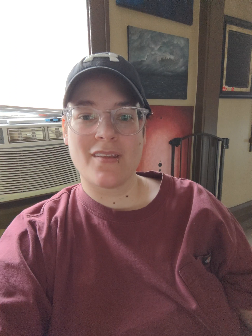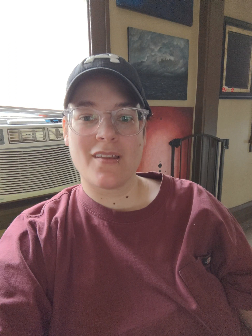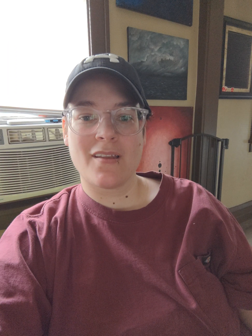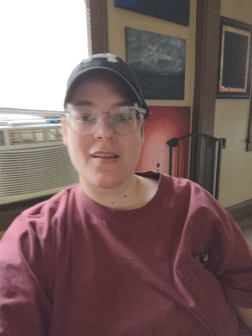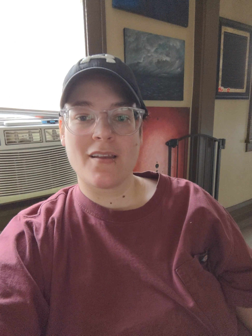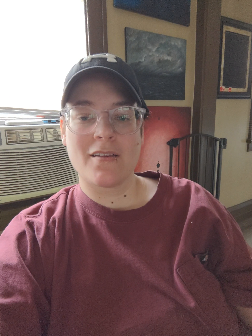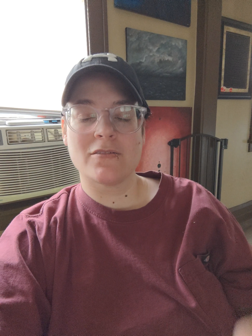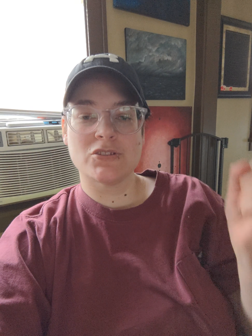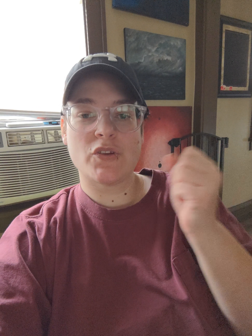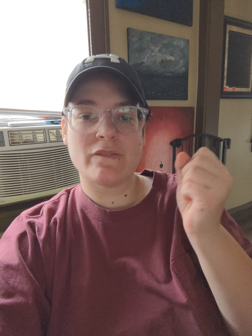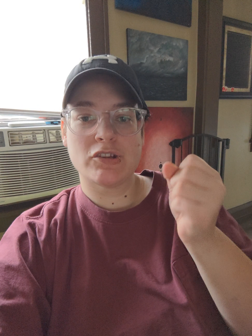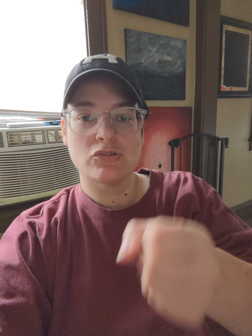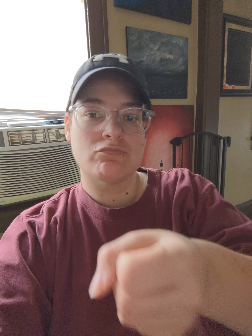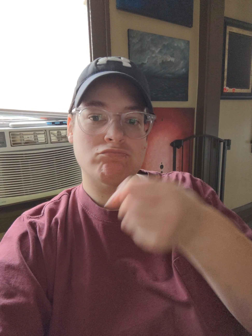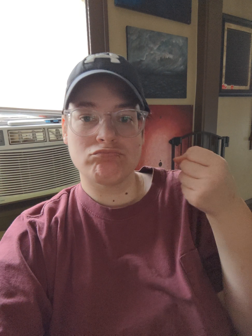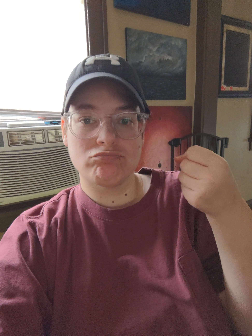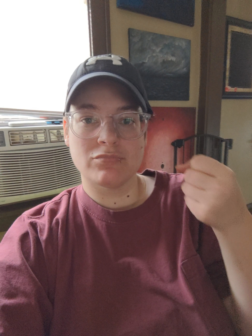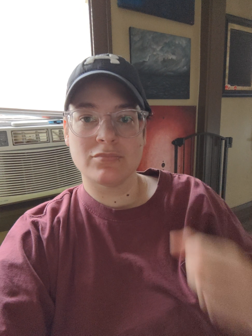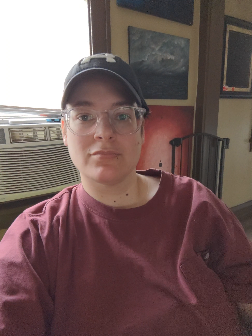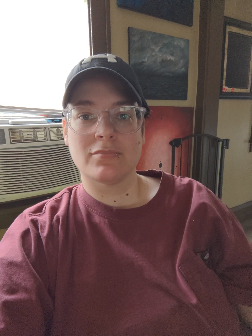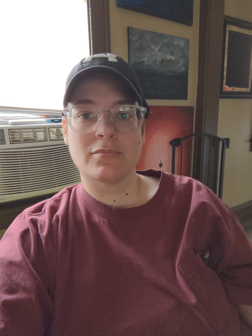refrigerator